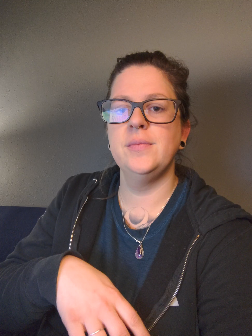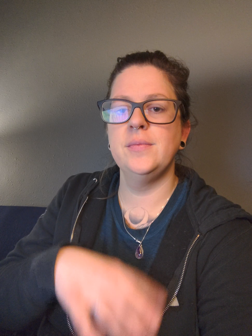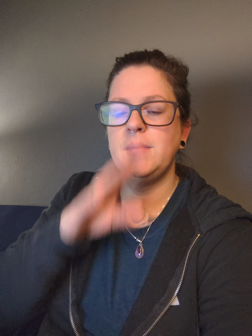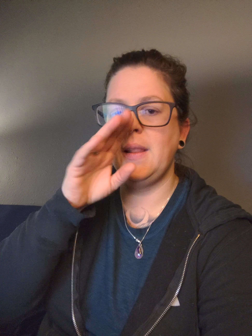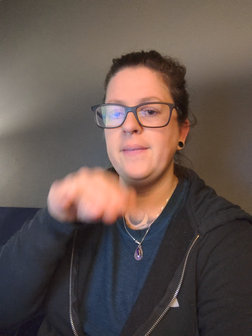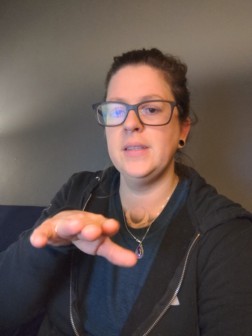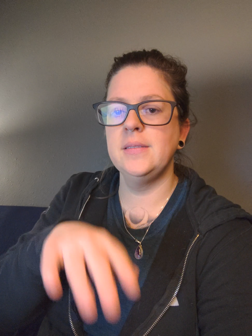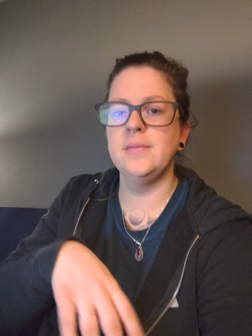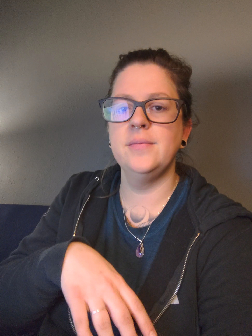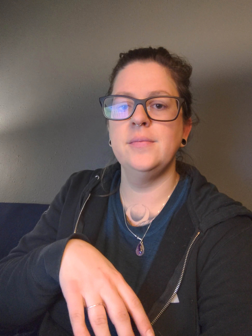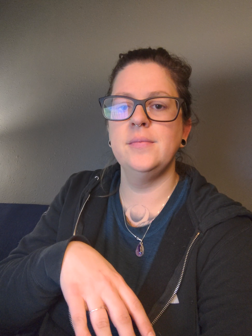elephant